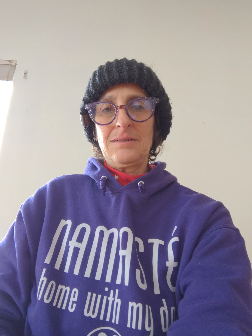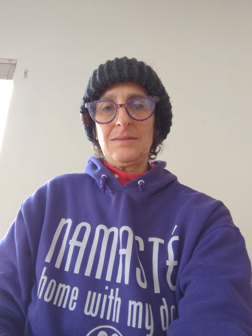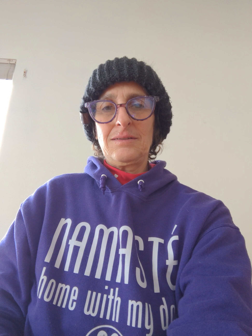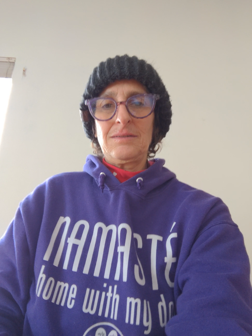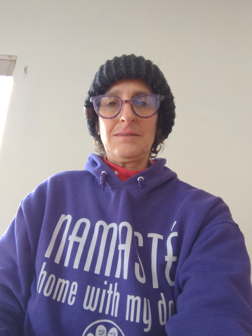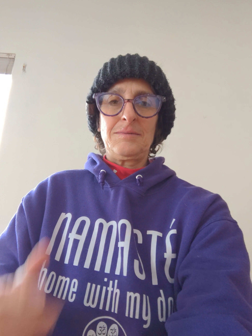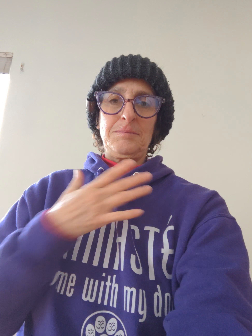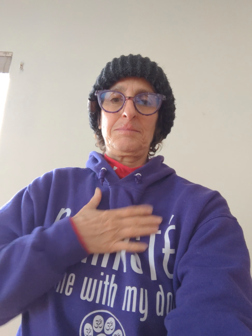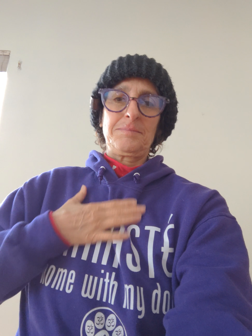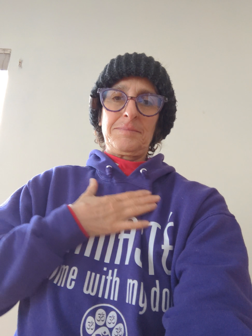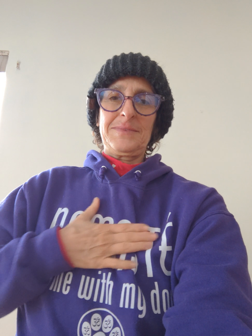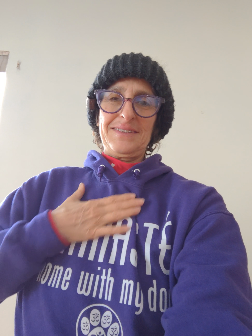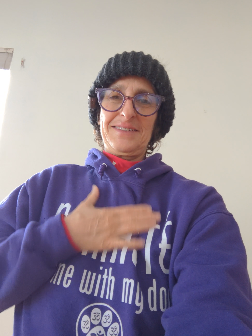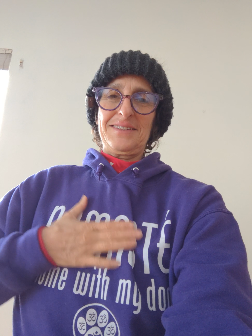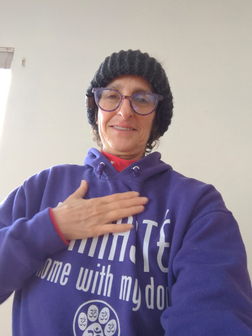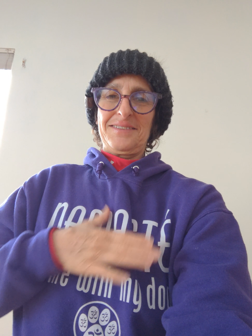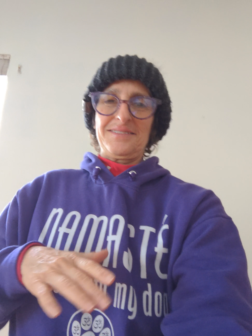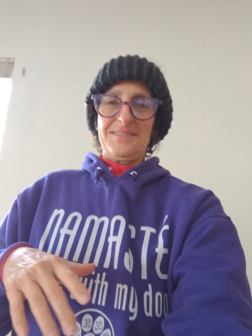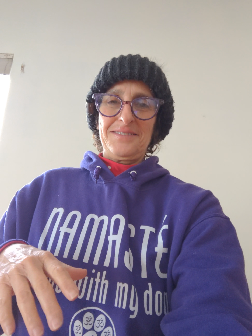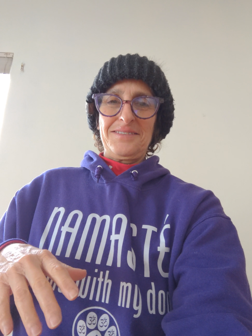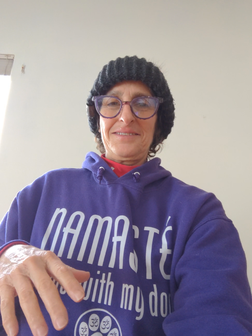please